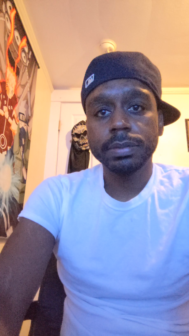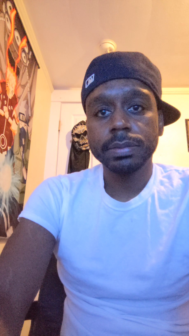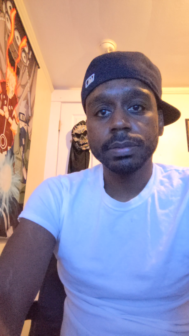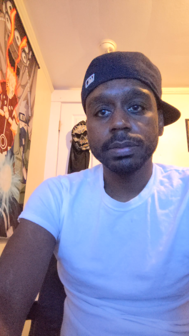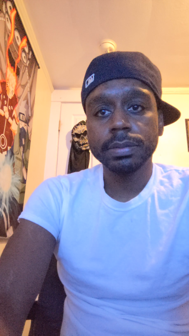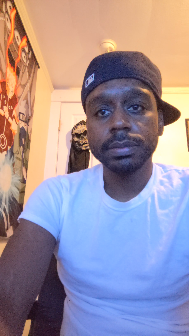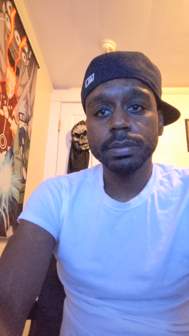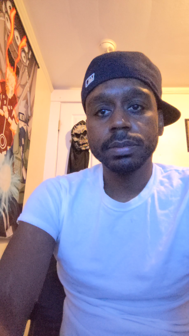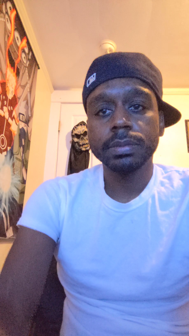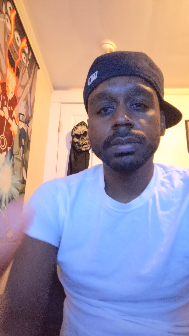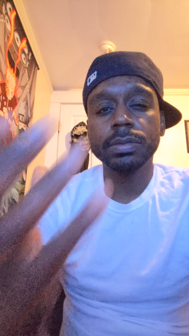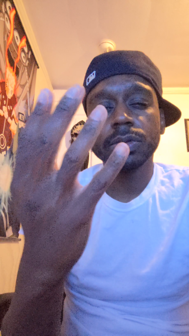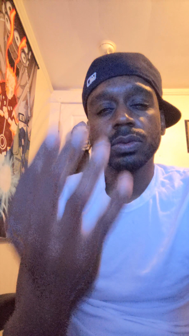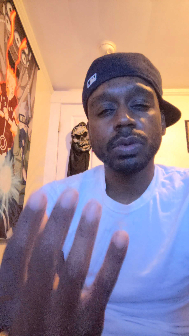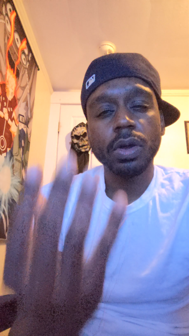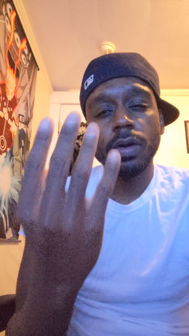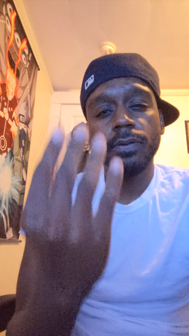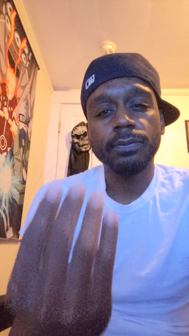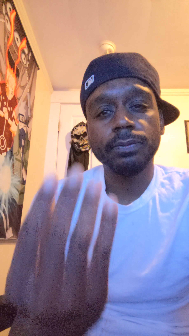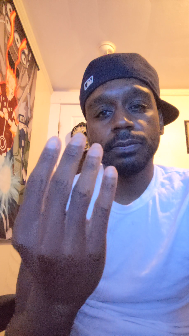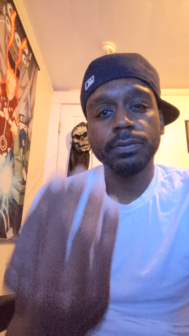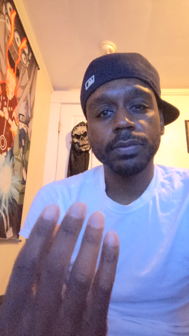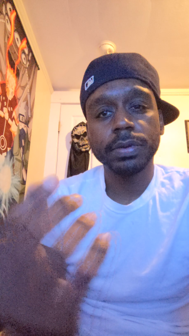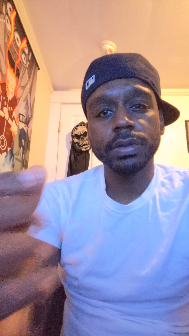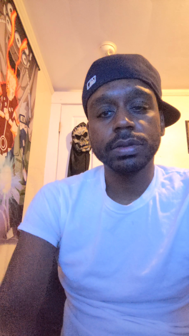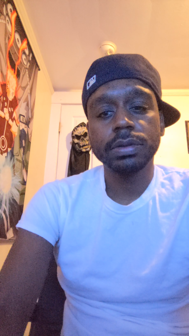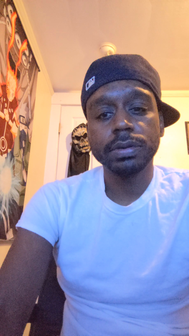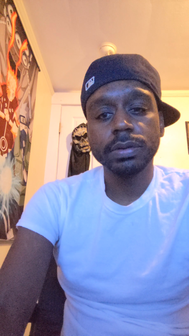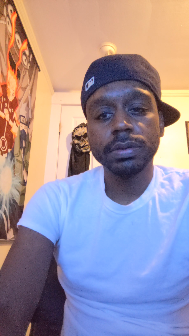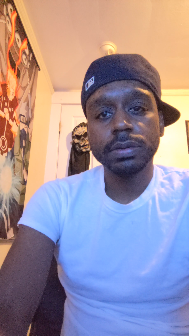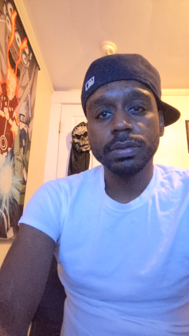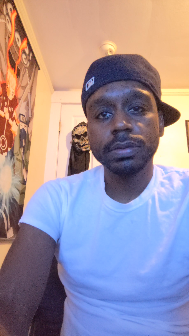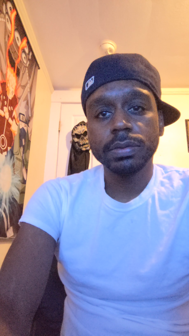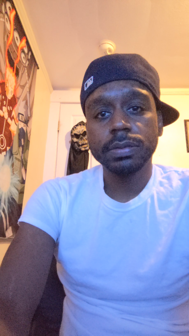gentle